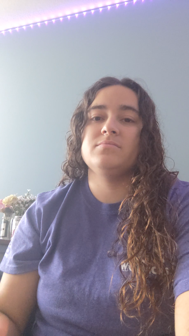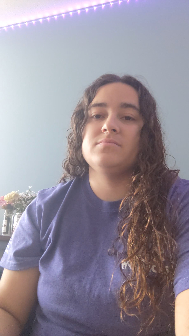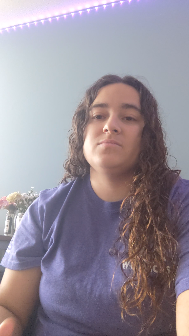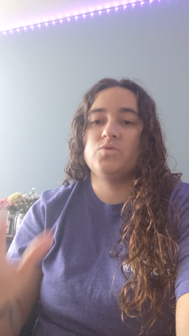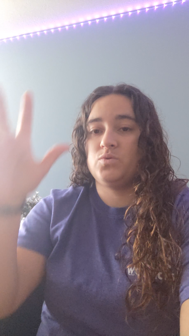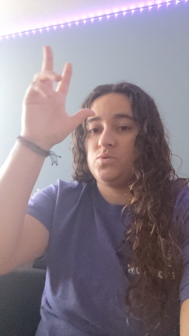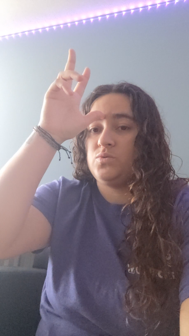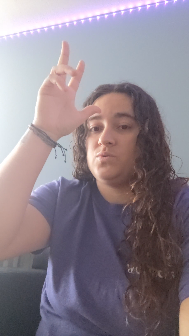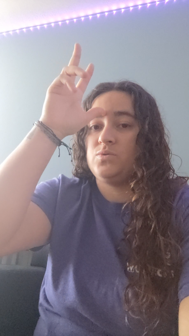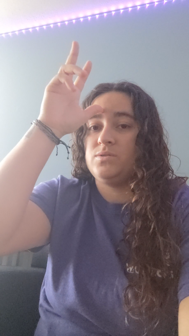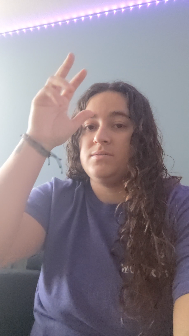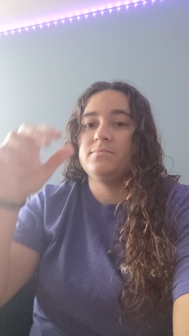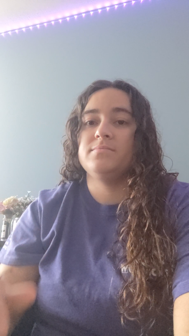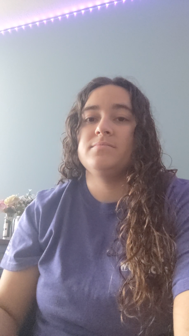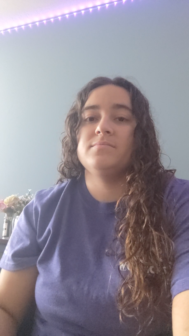rooster